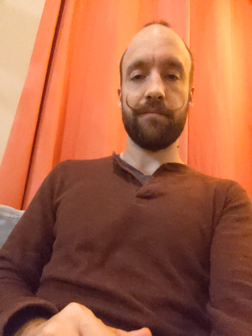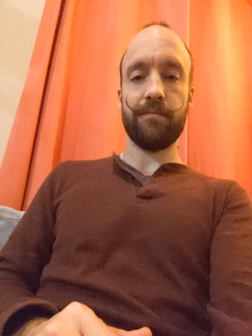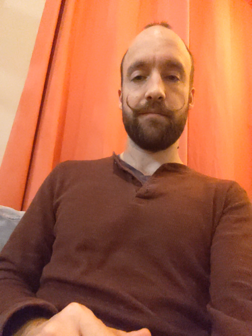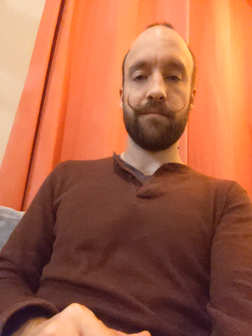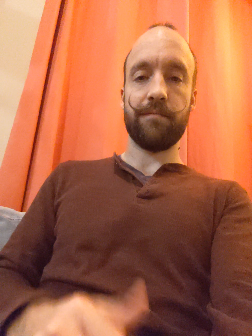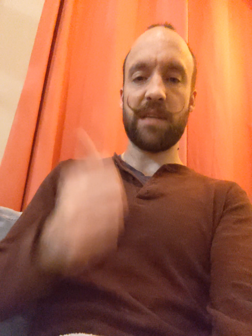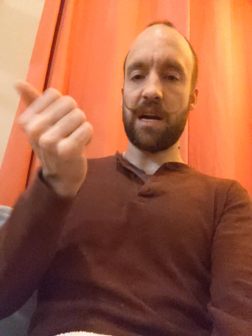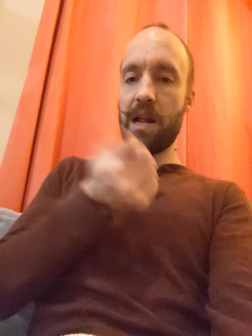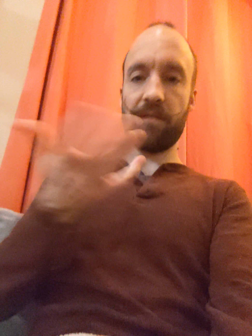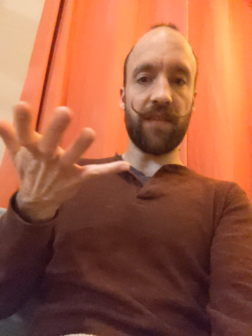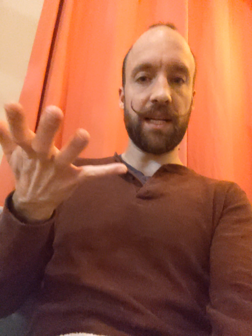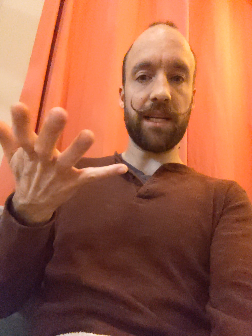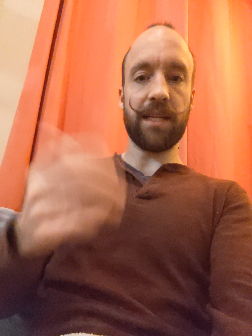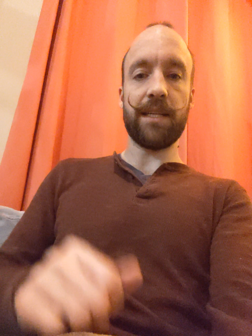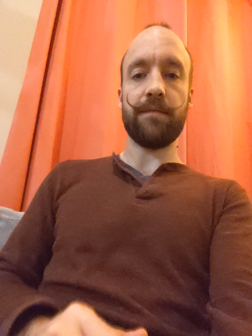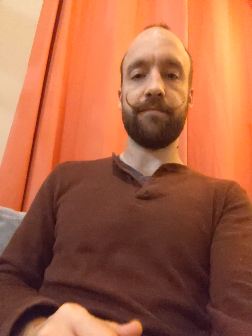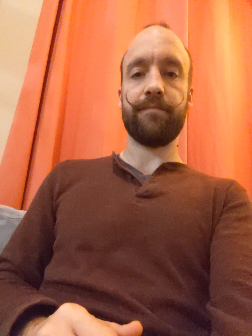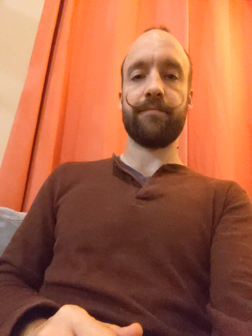every